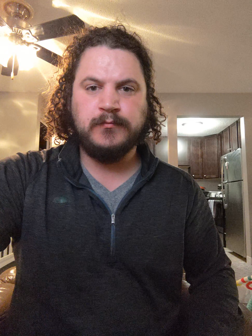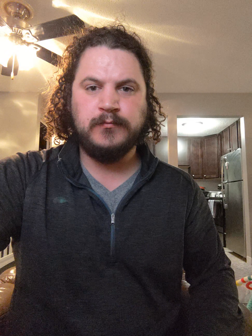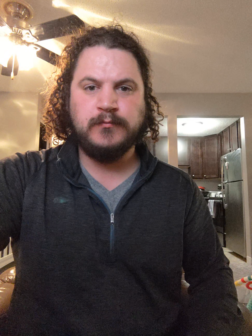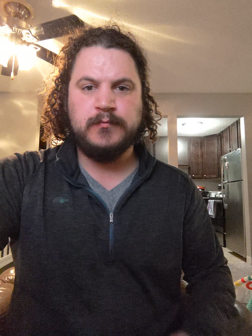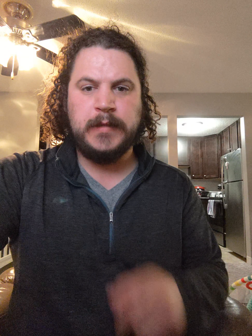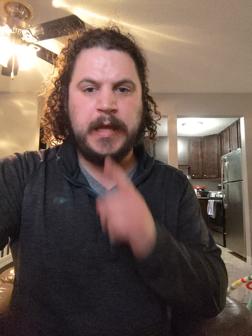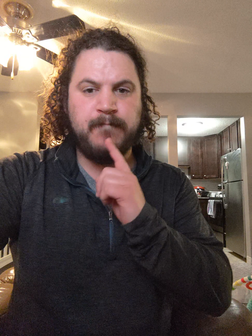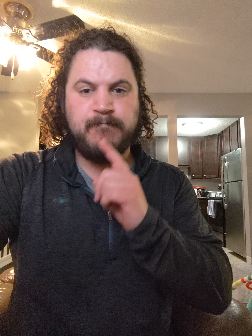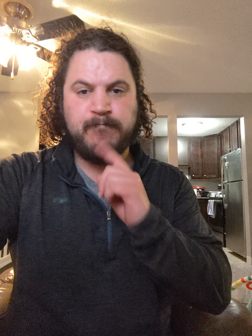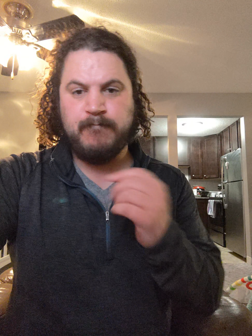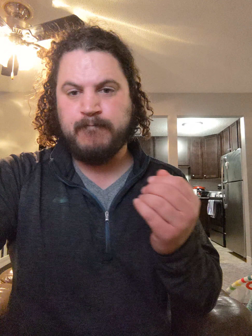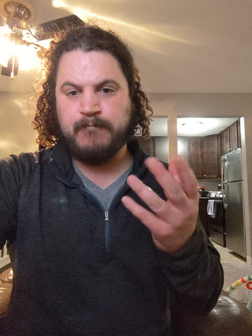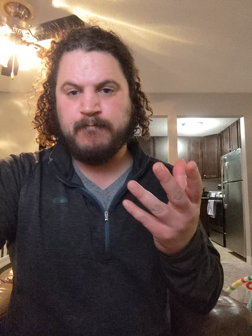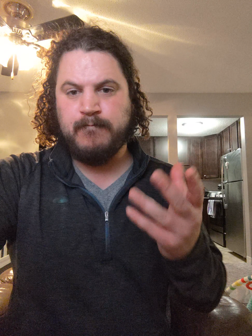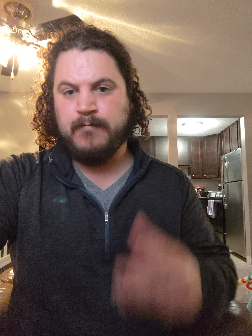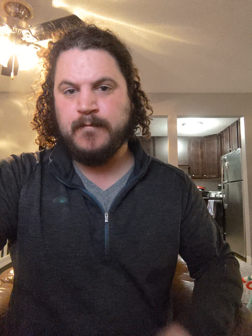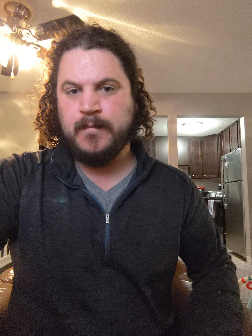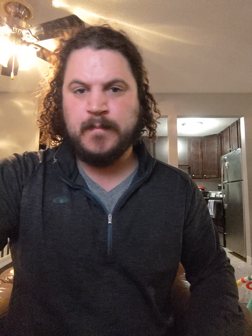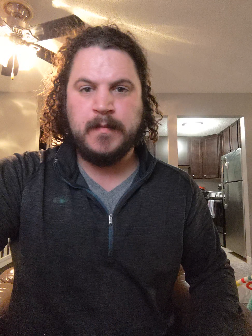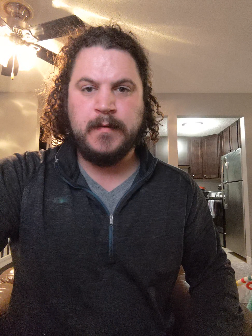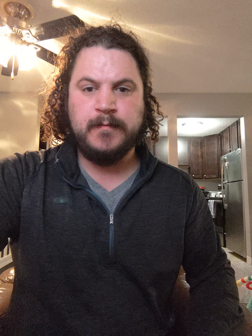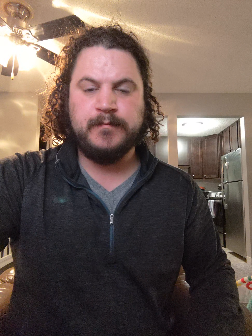lamp